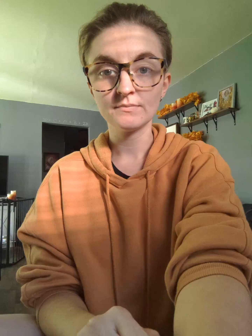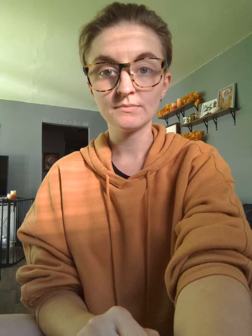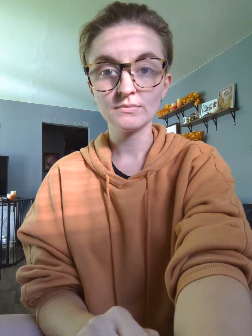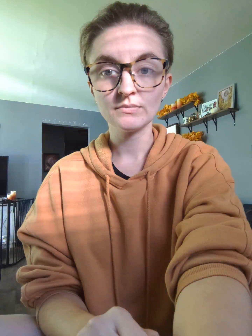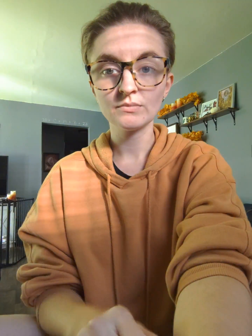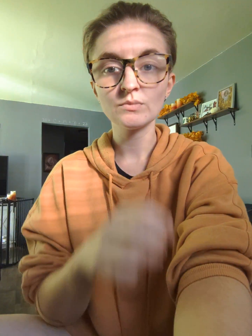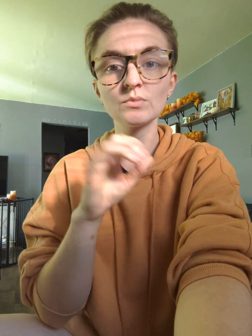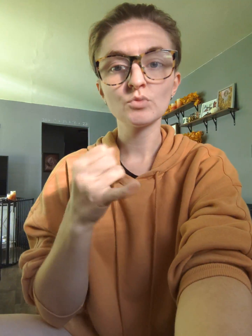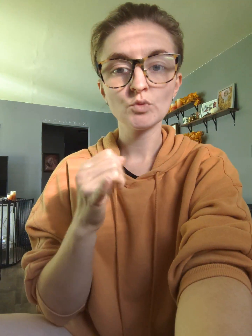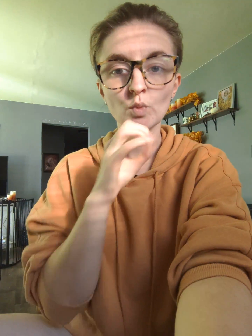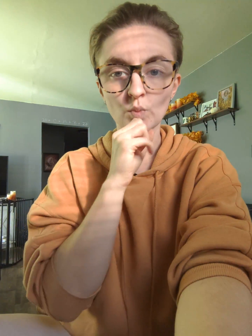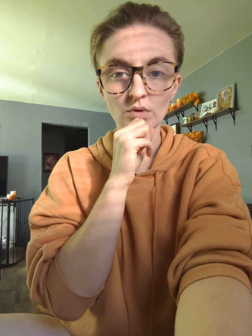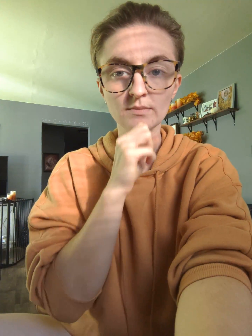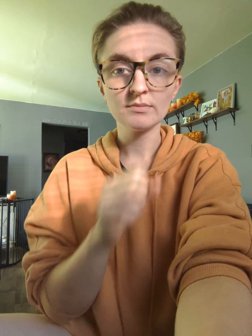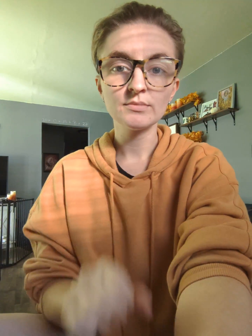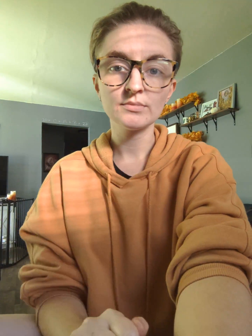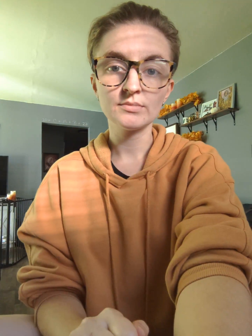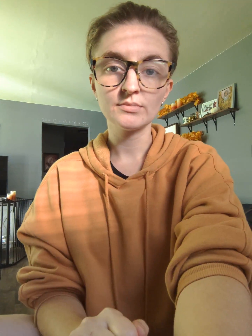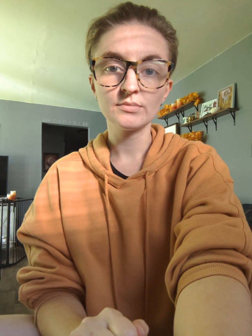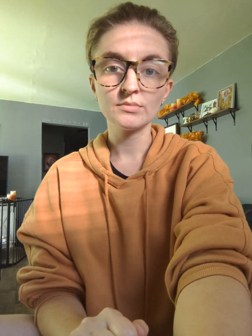juice